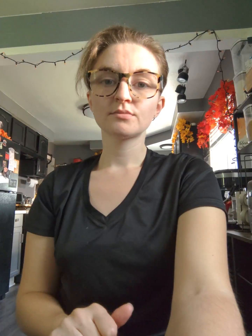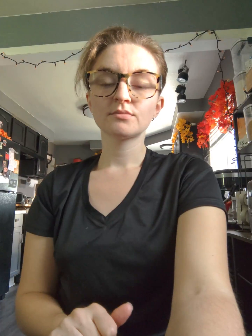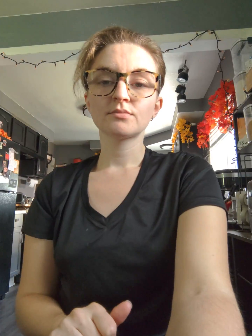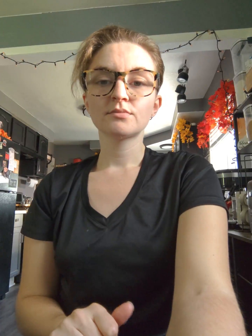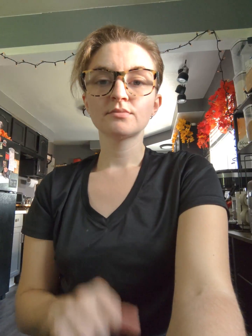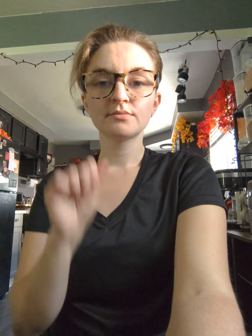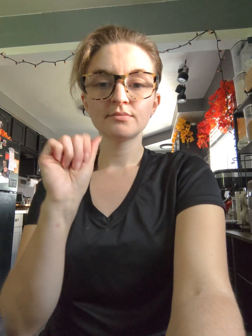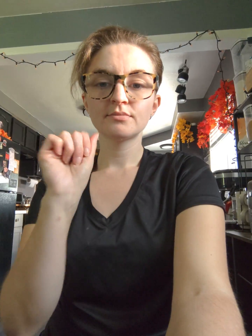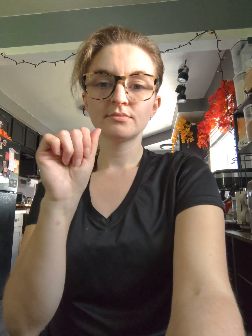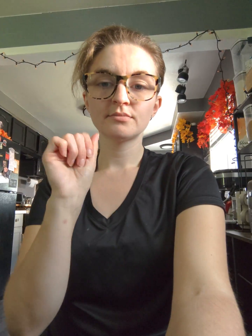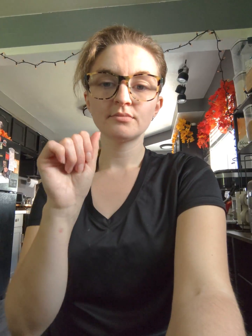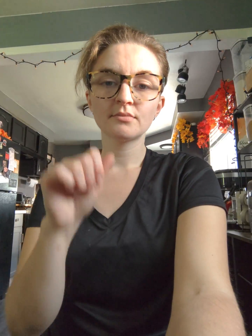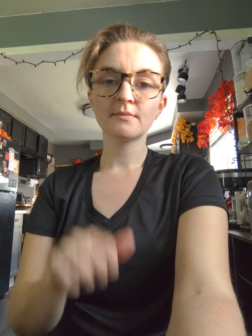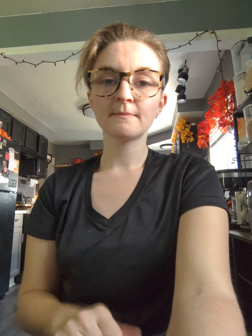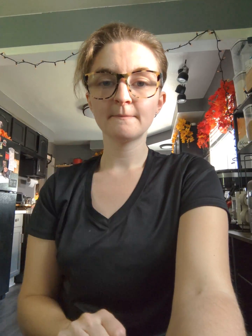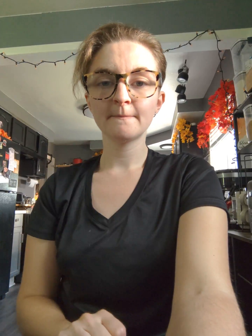knock